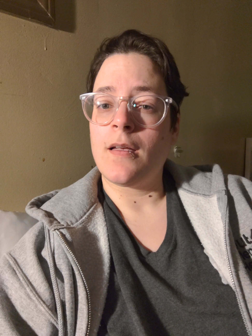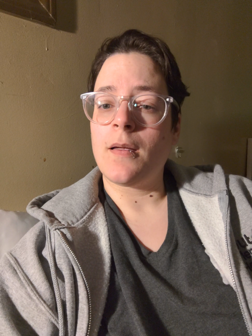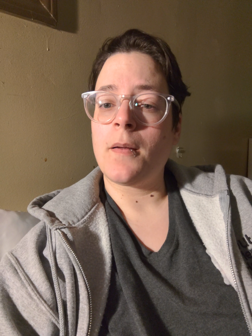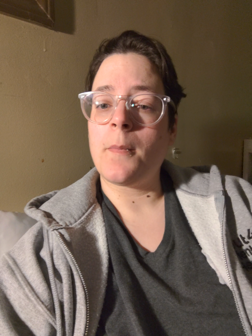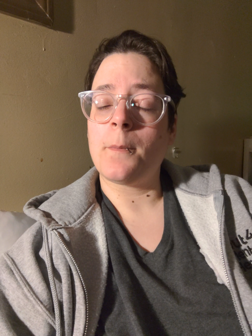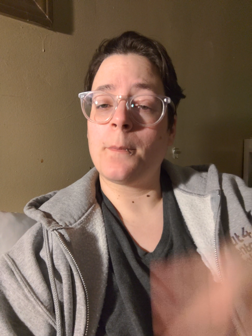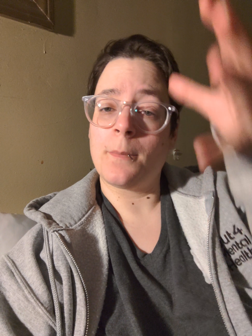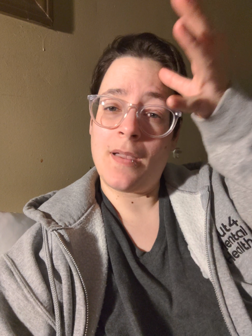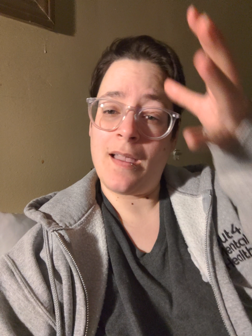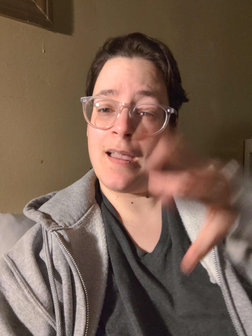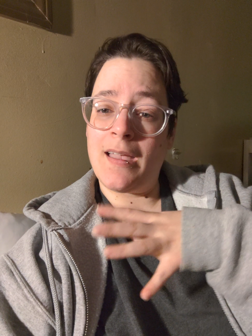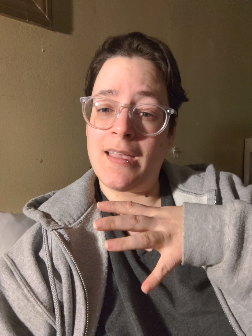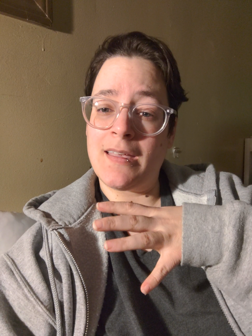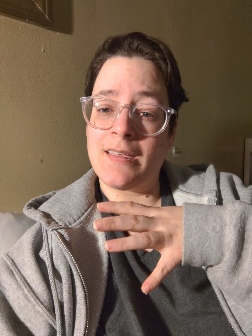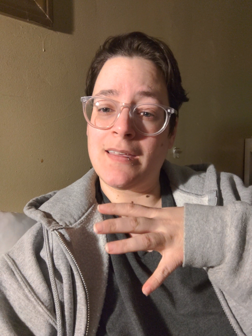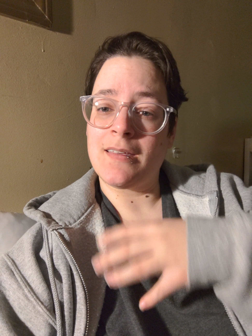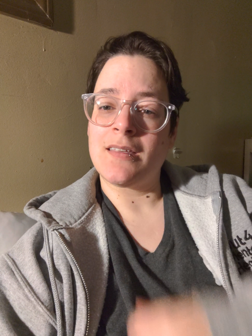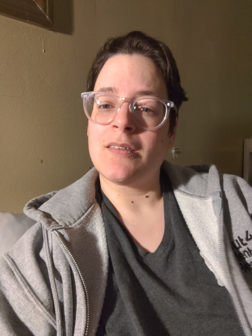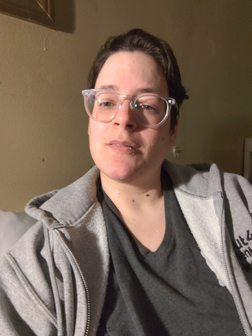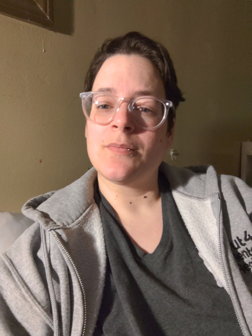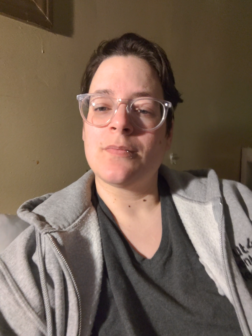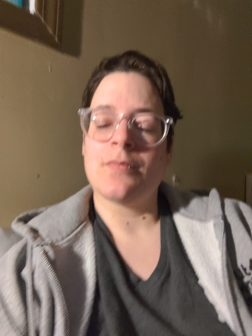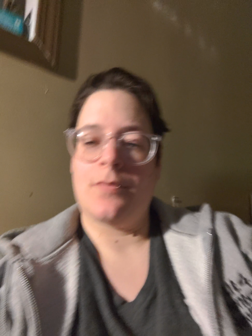man